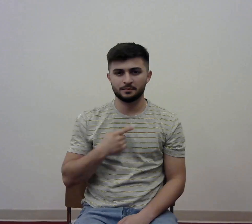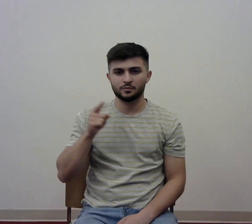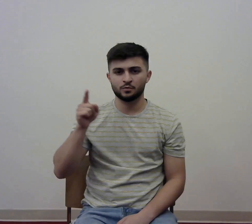orda